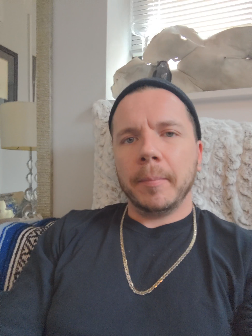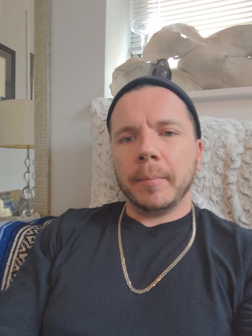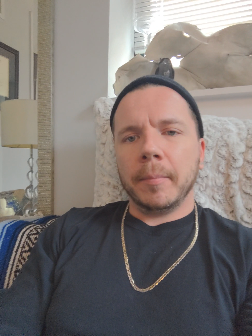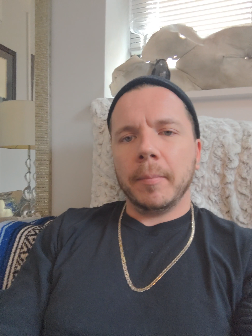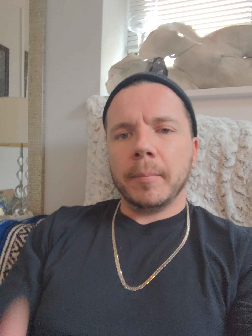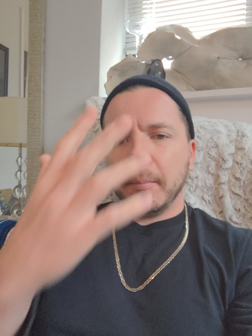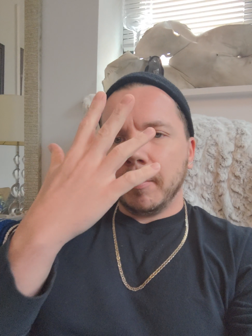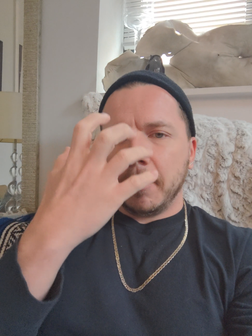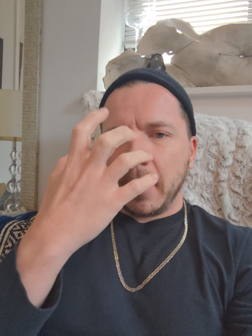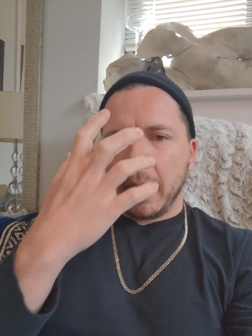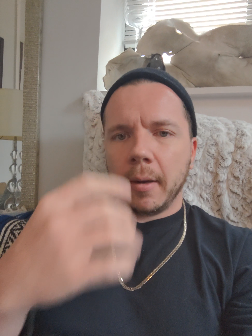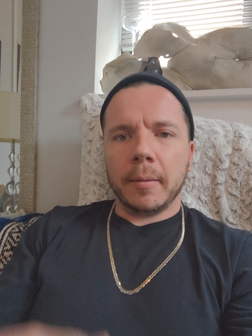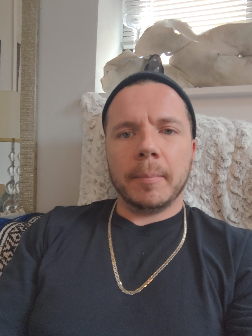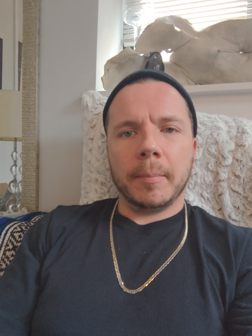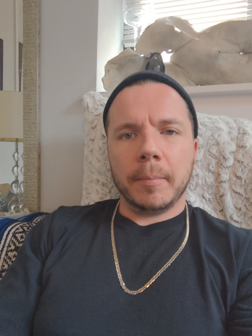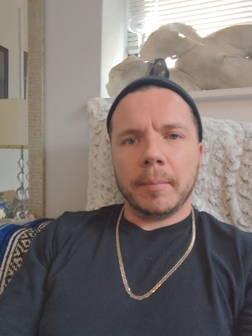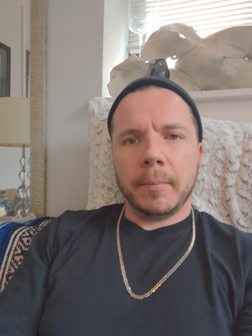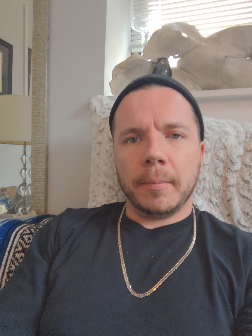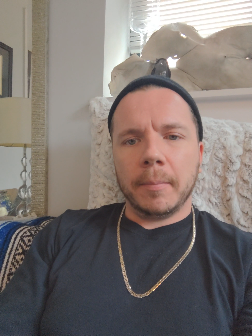mad